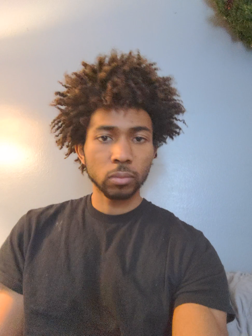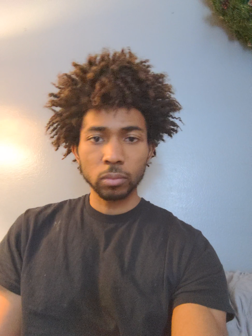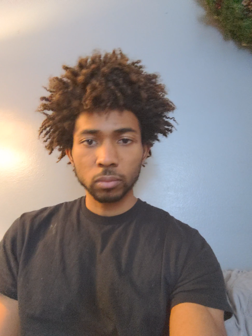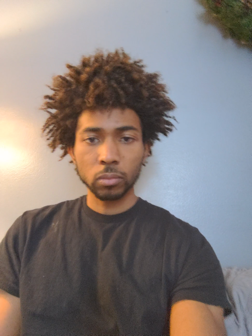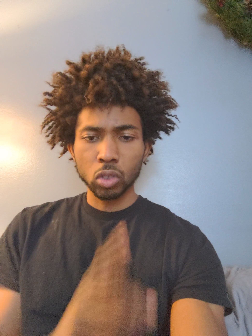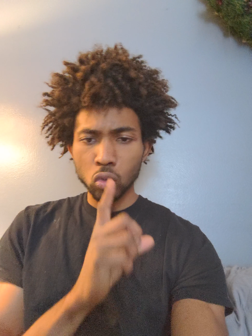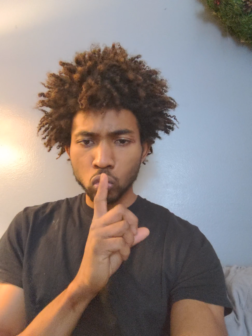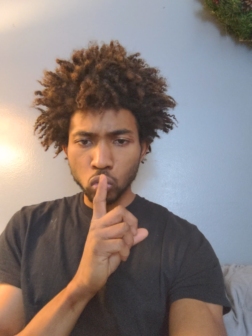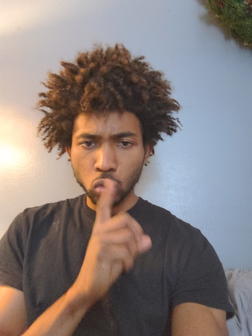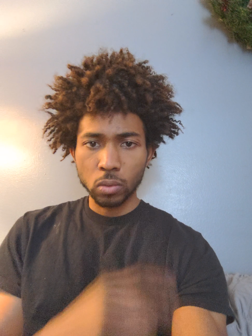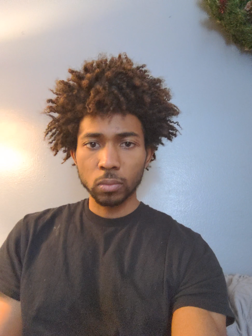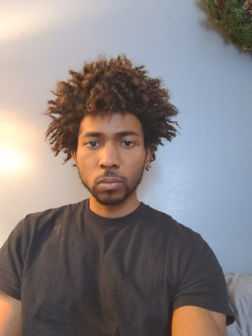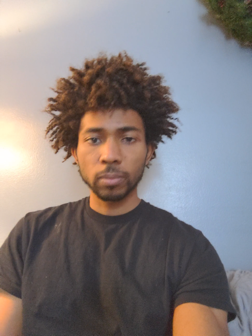shhh